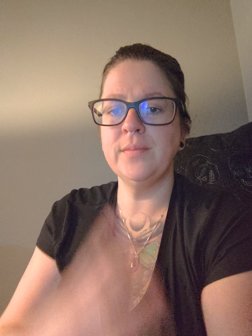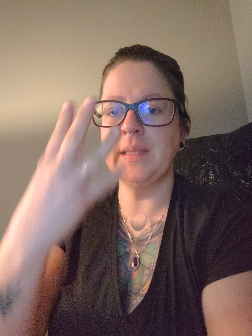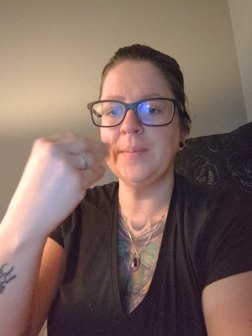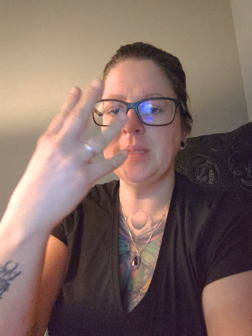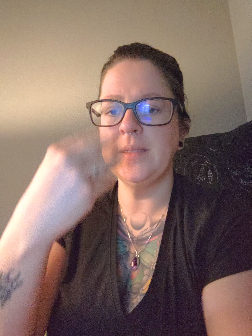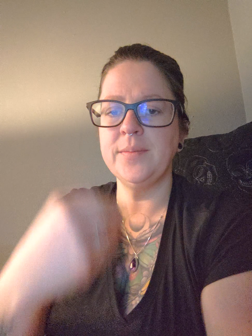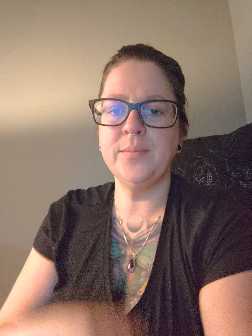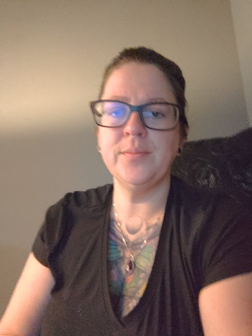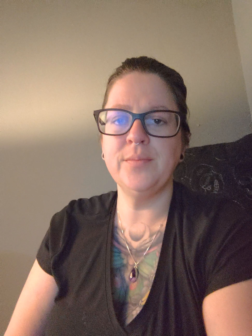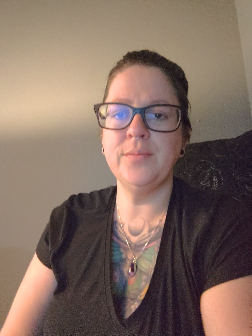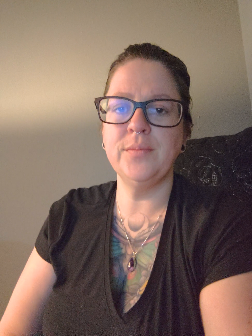sleepy